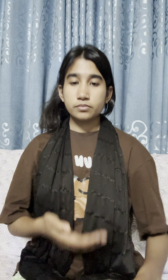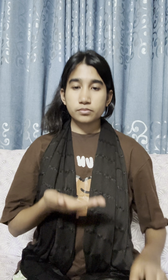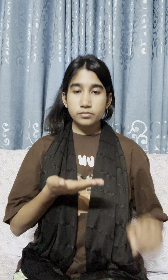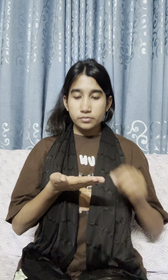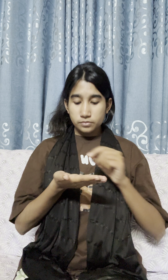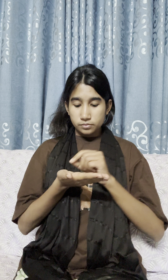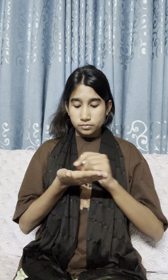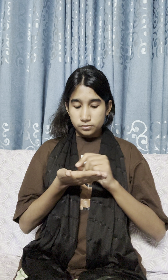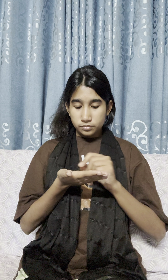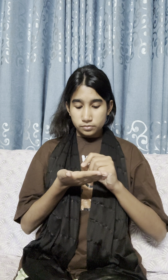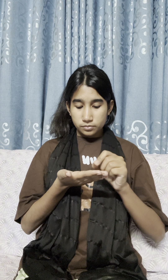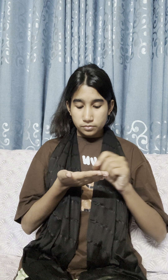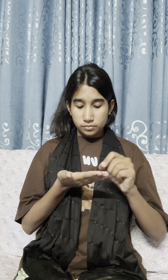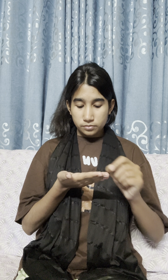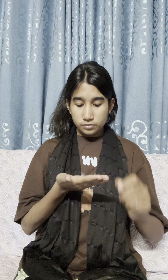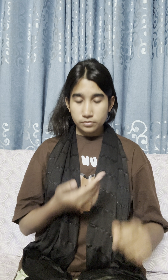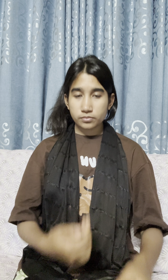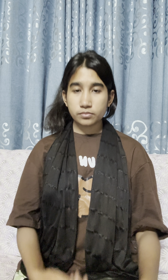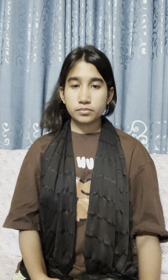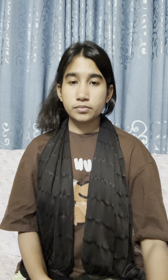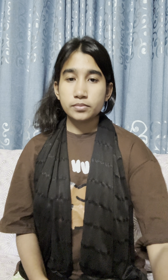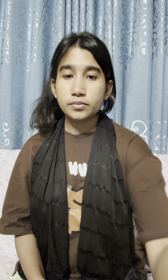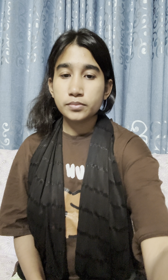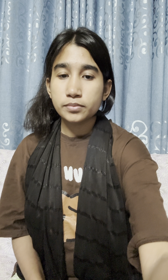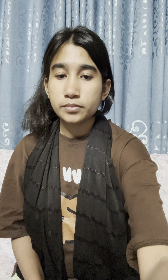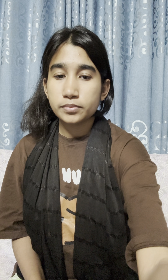লেখা